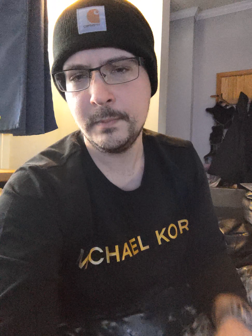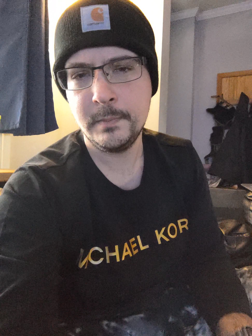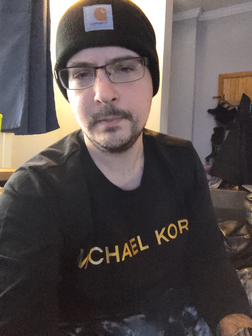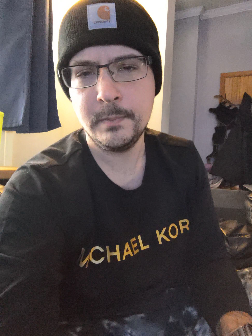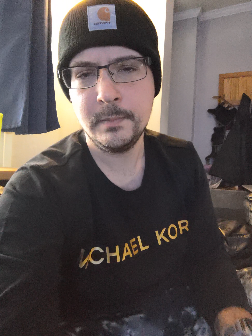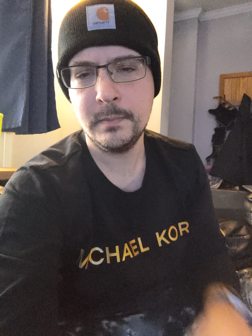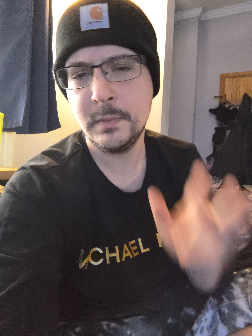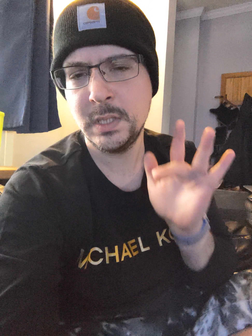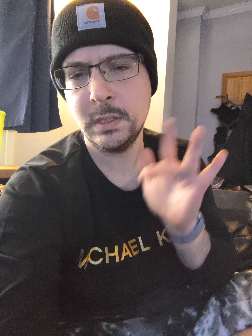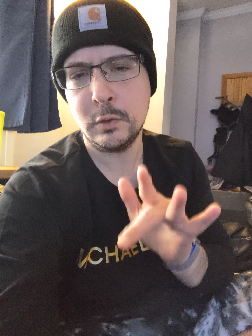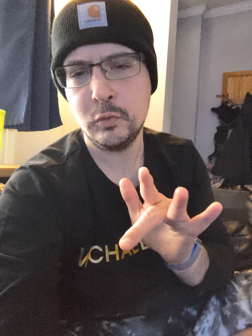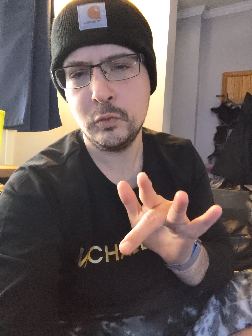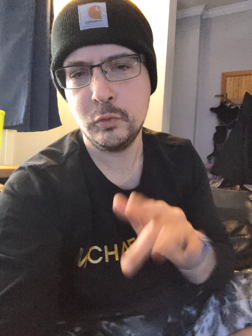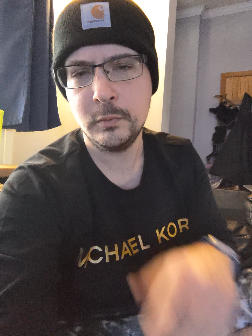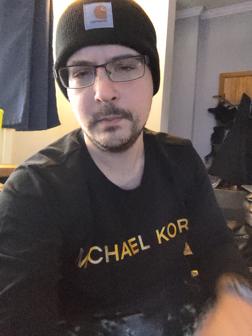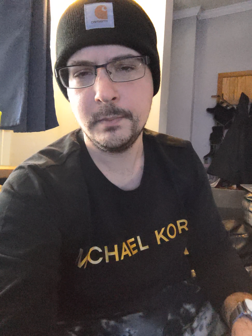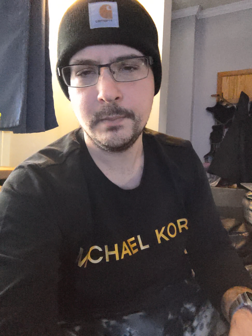touch